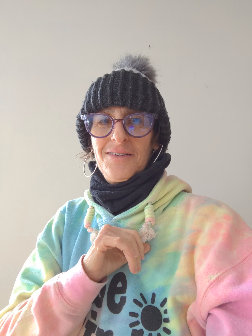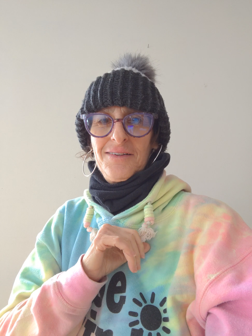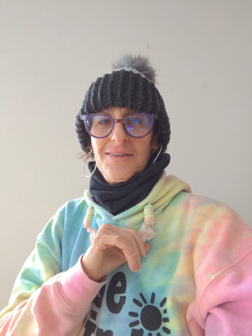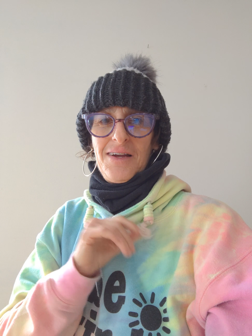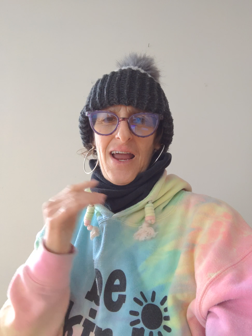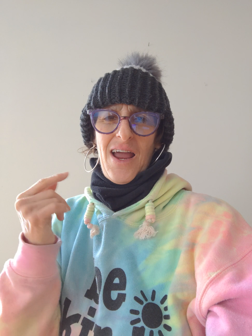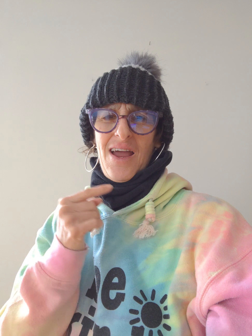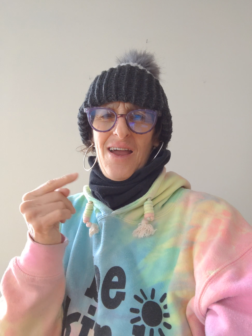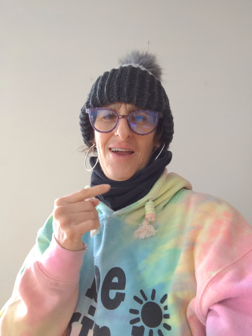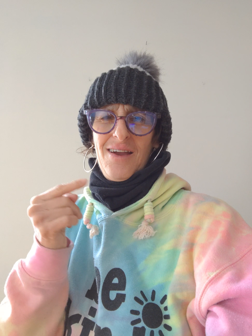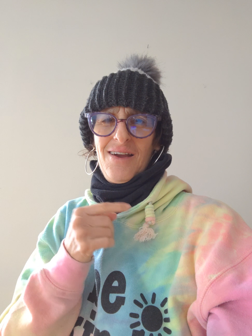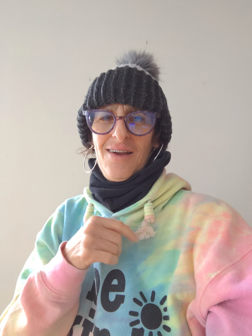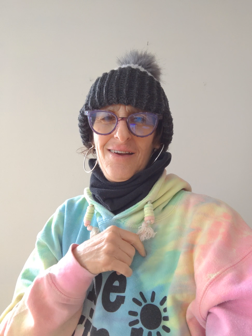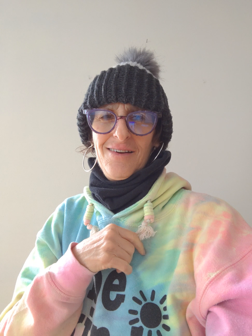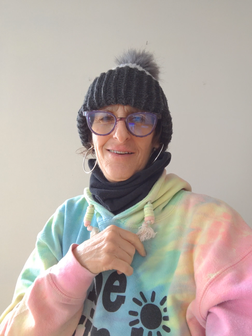owie